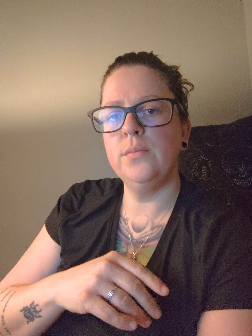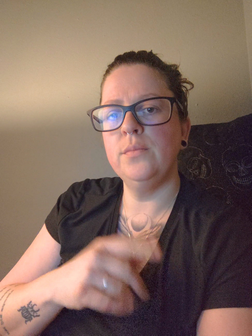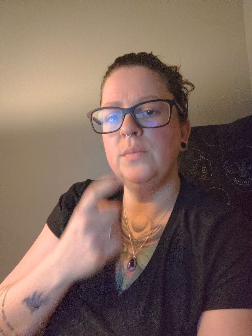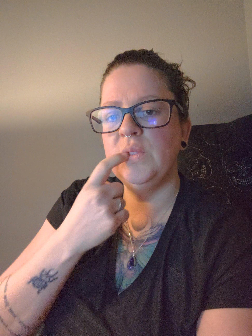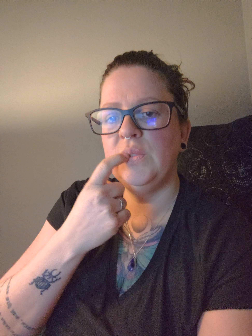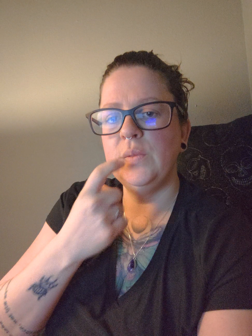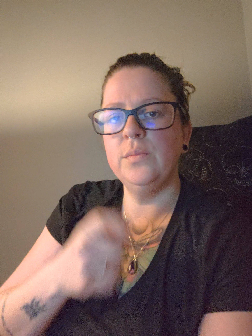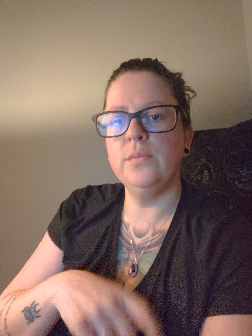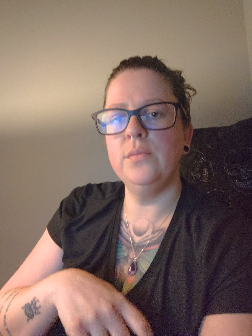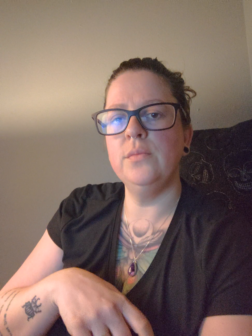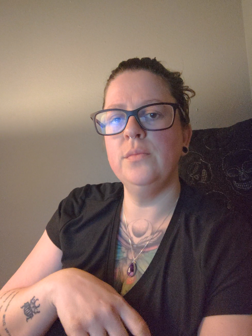tooth